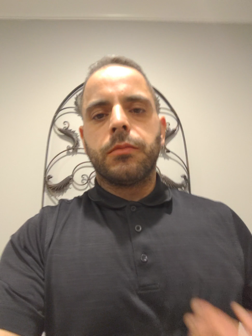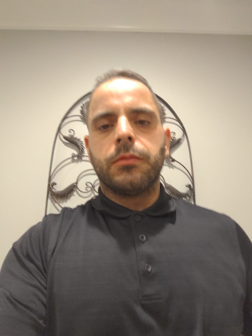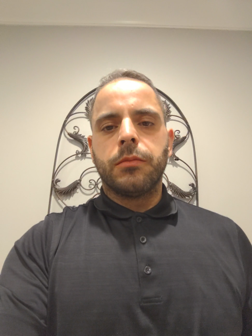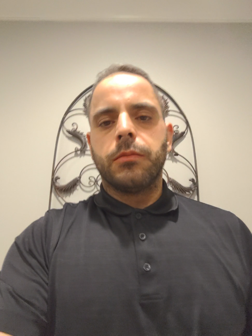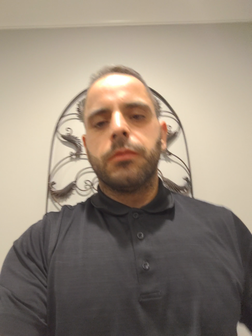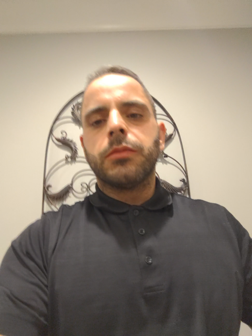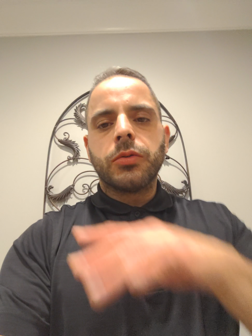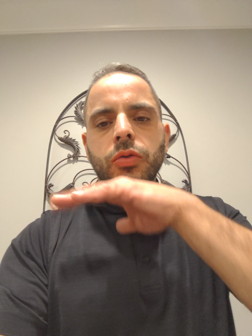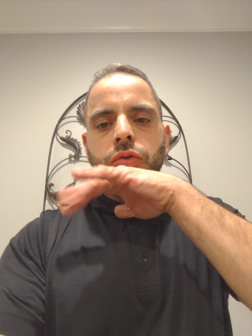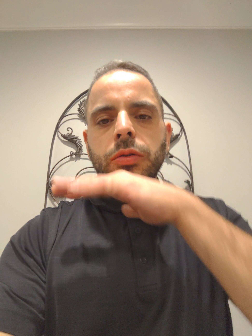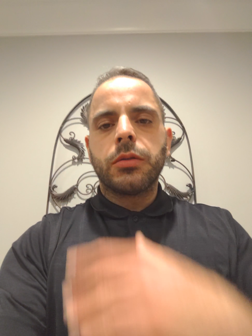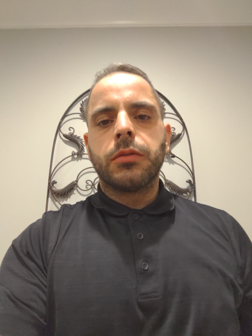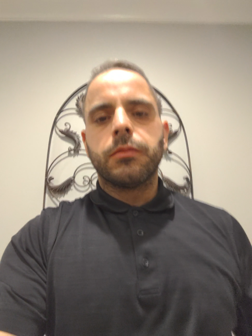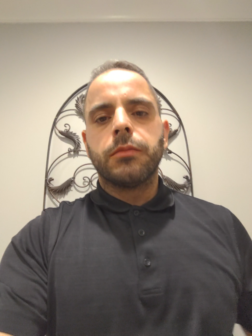dirty